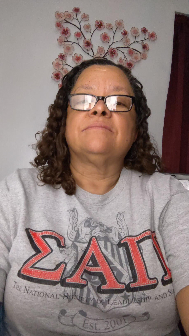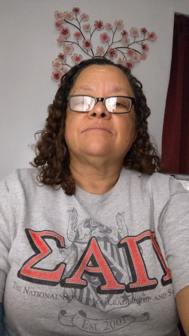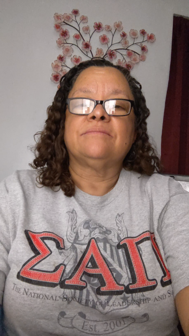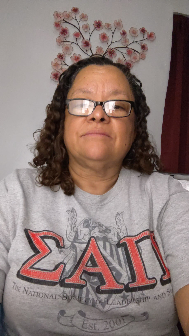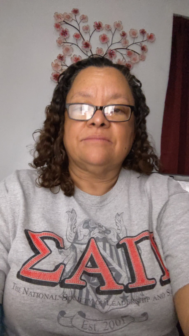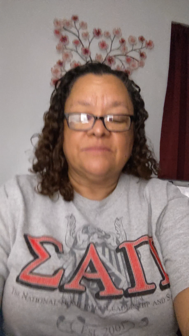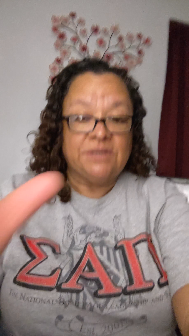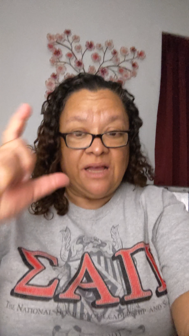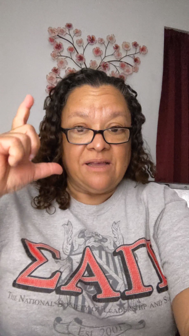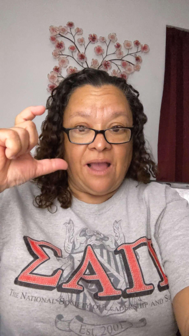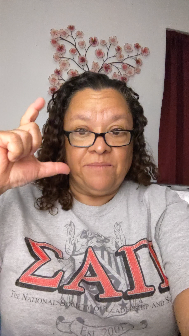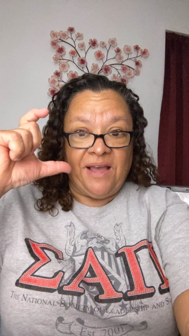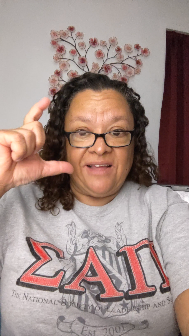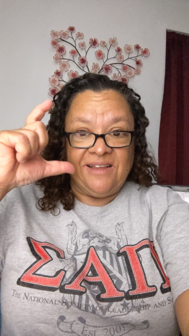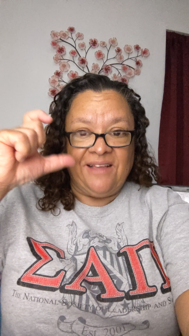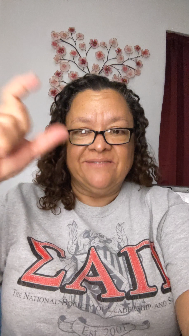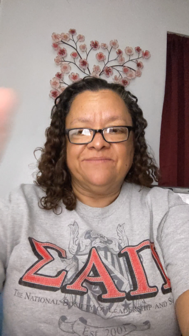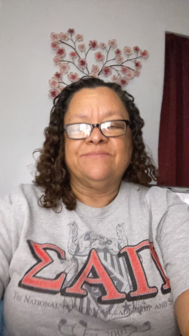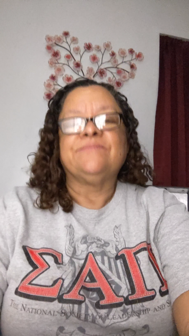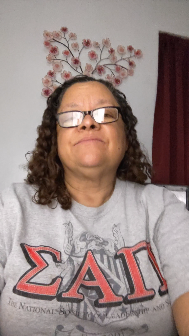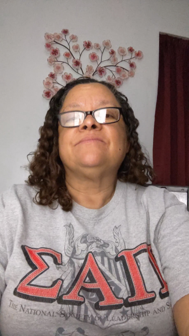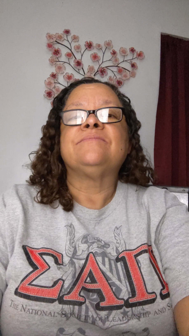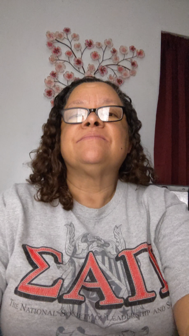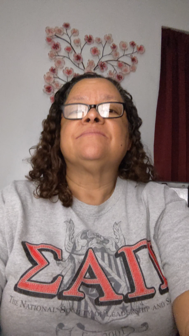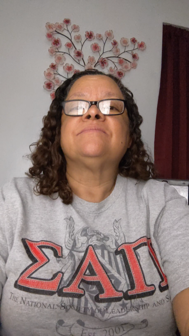camera